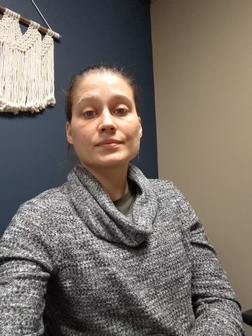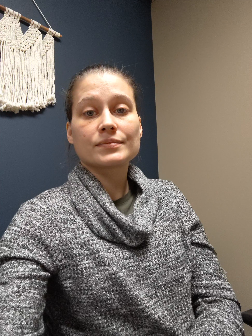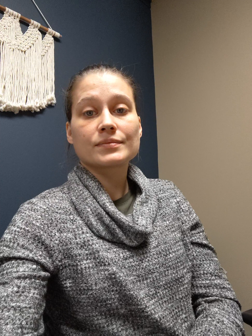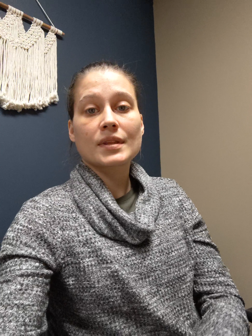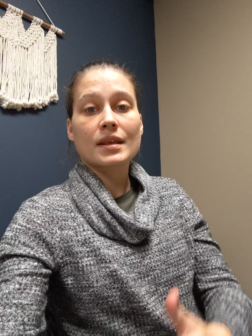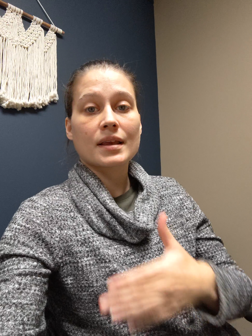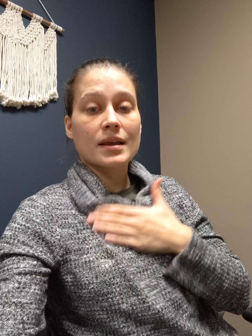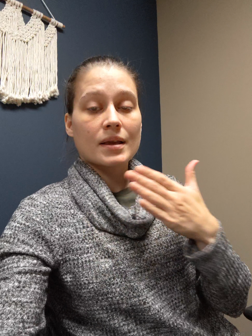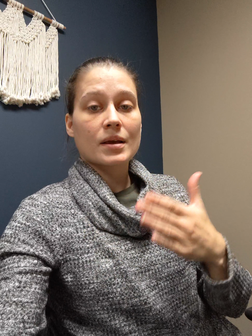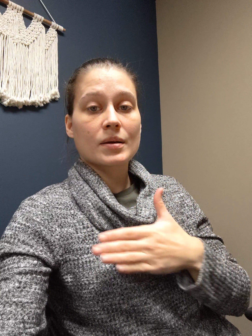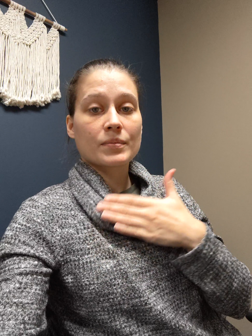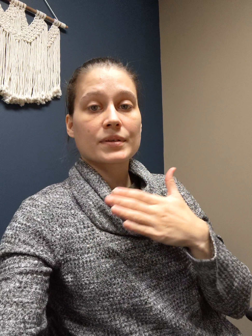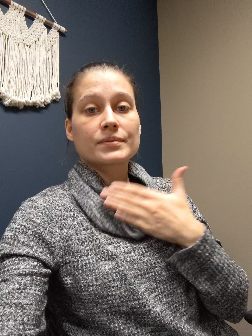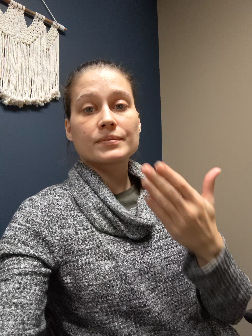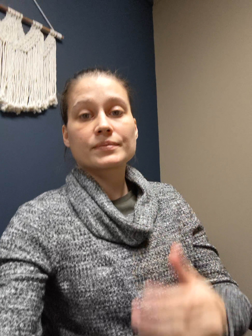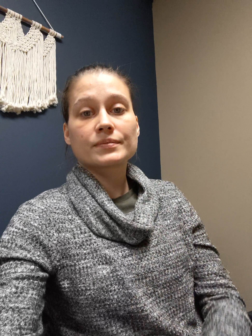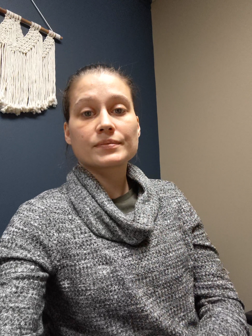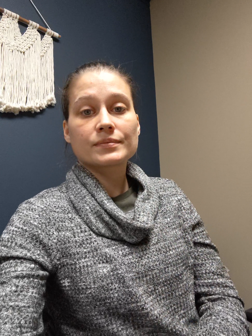happy